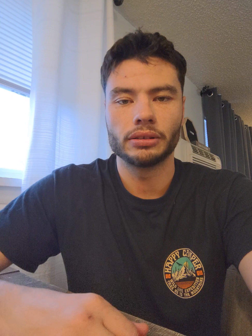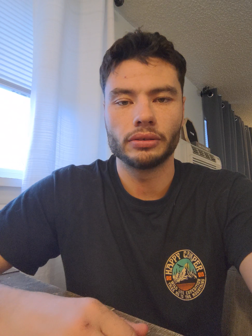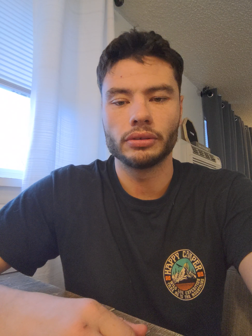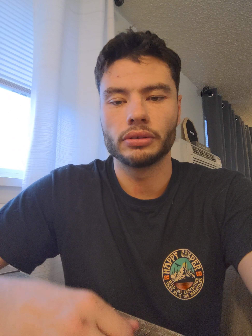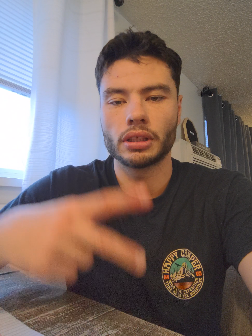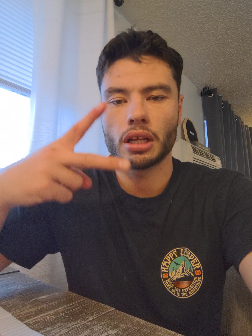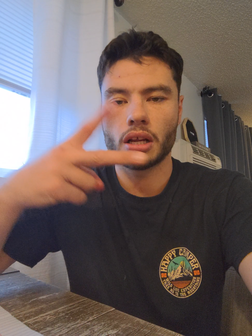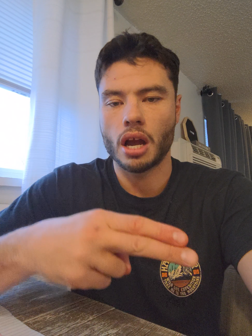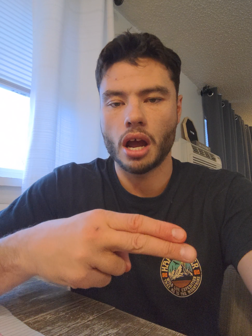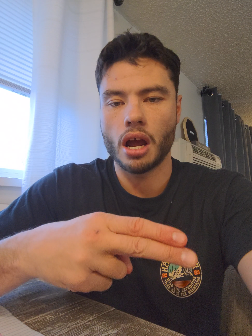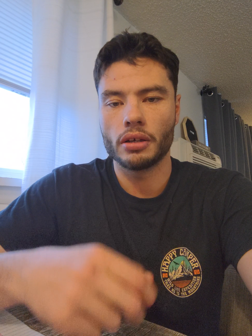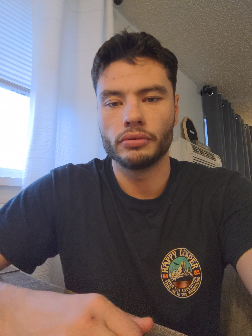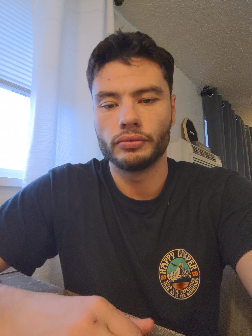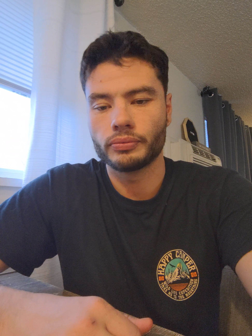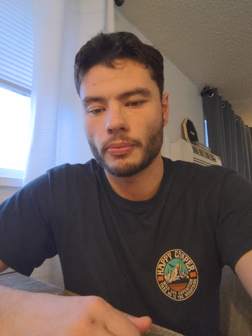cut